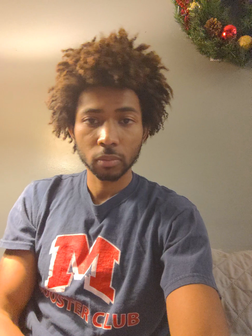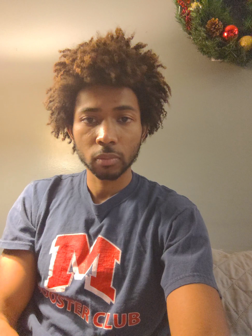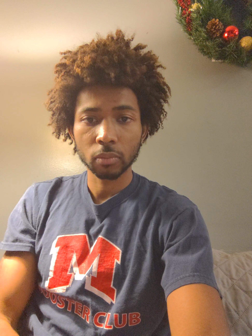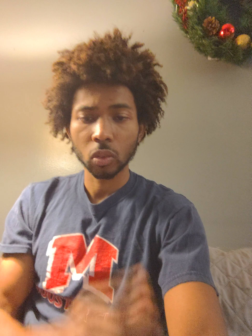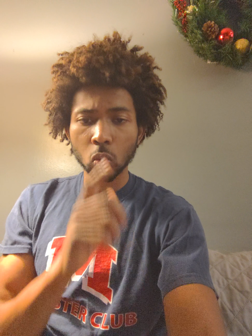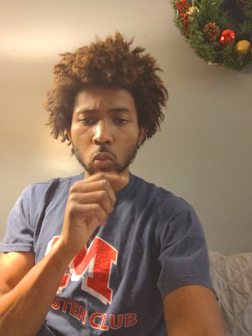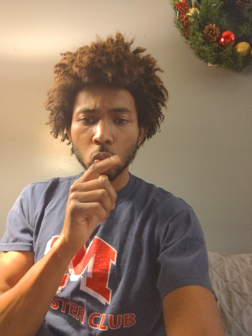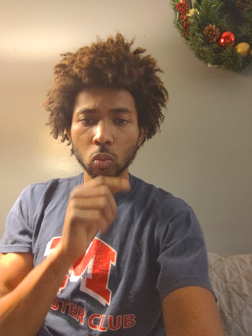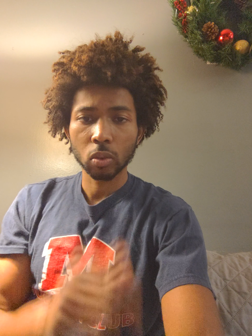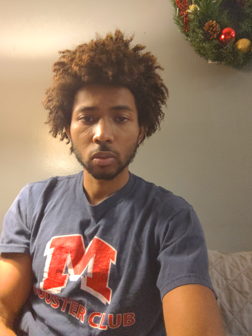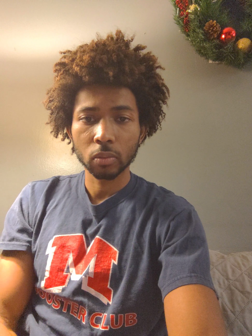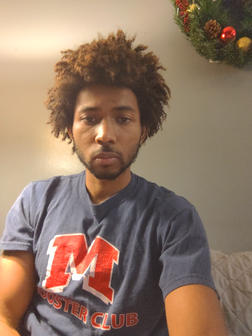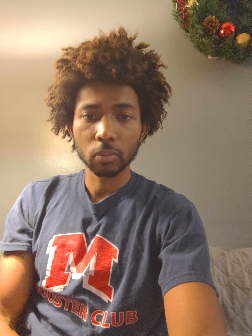who